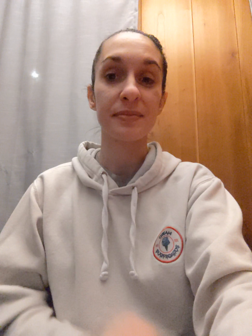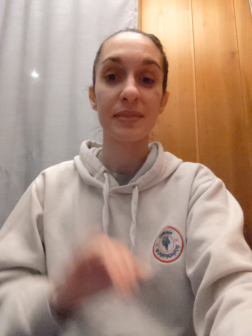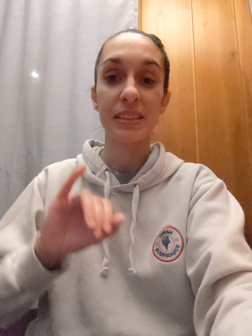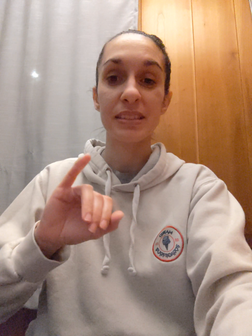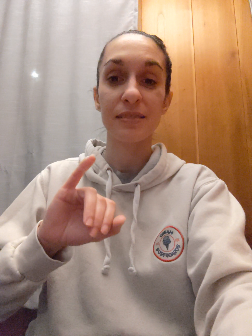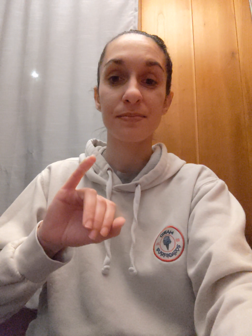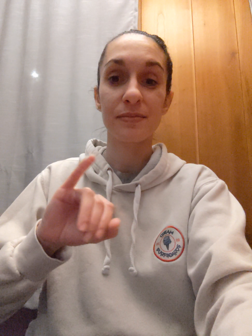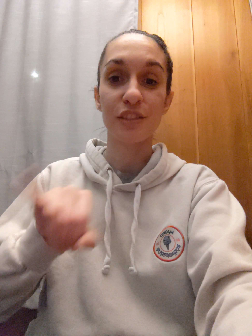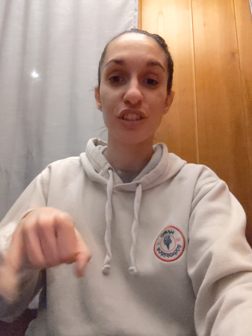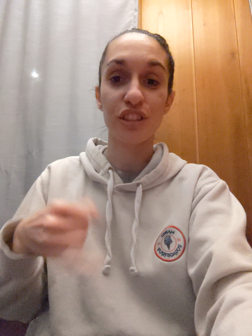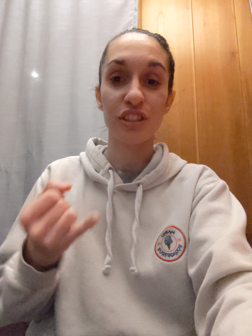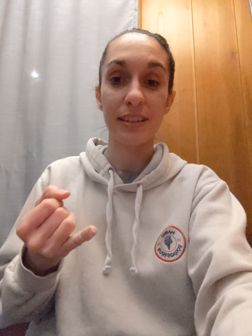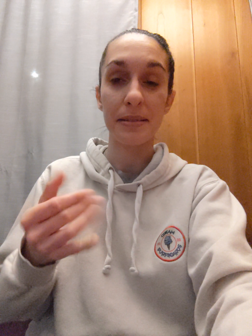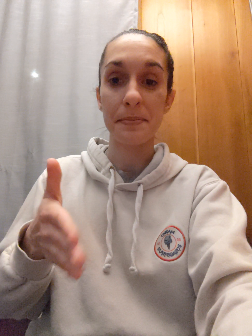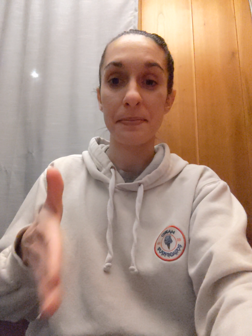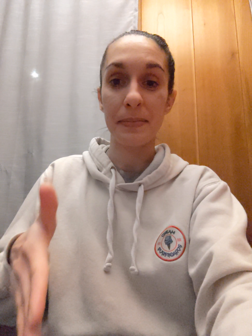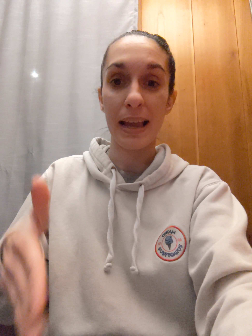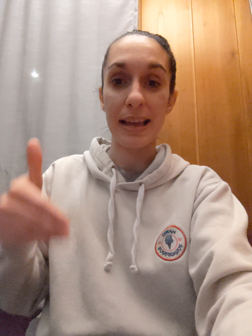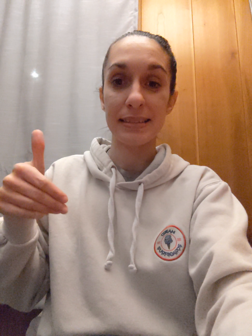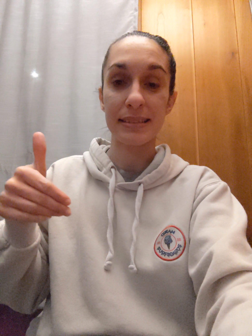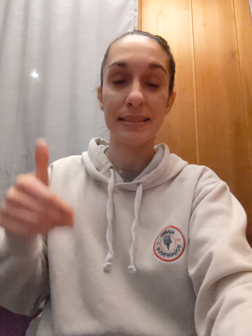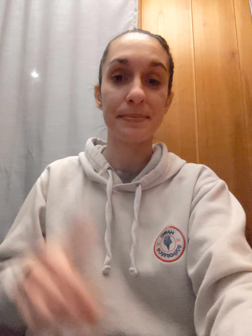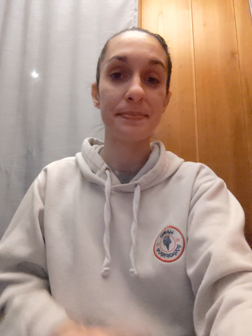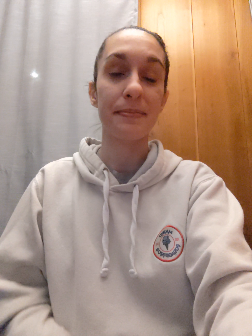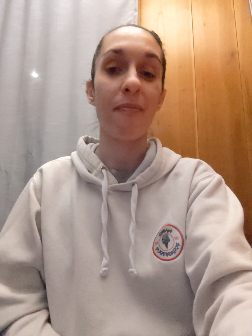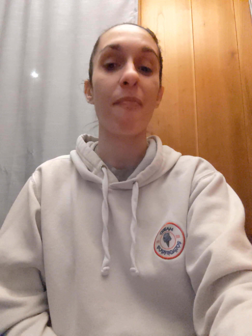jeans